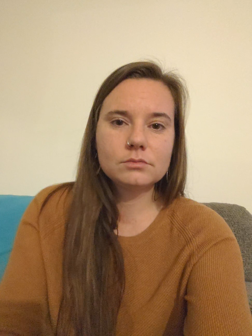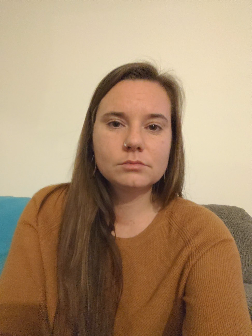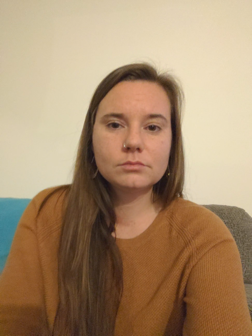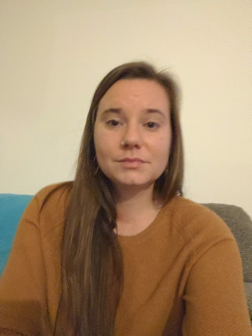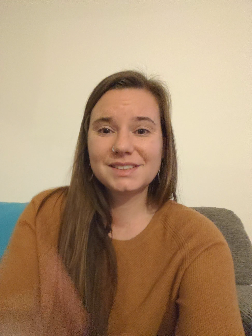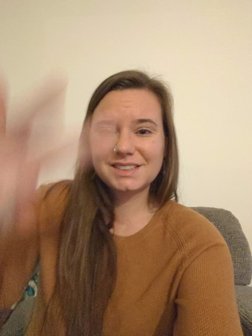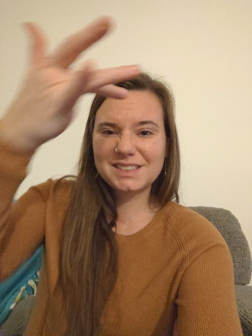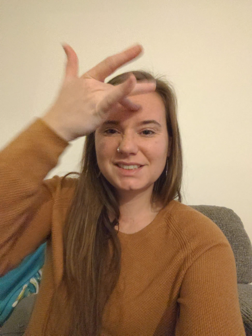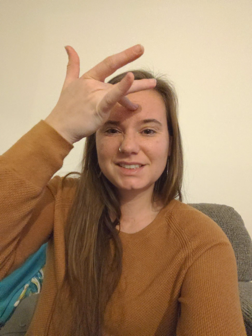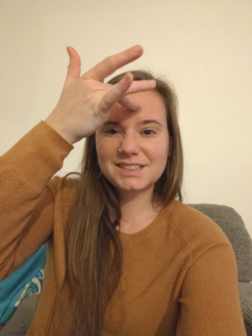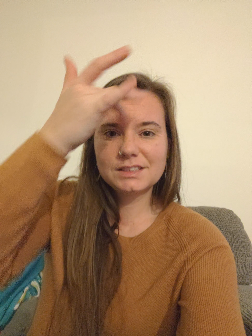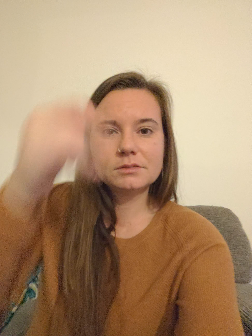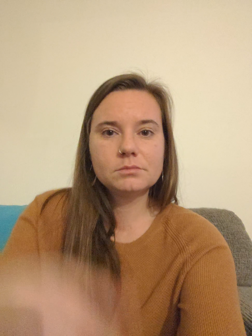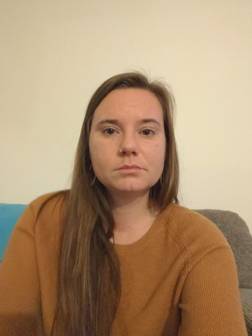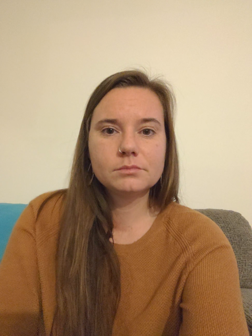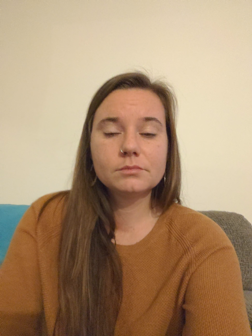sick